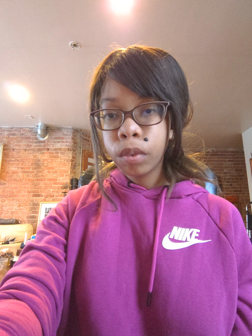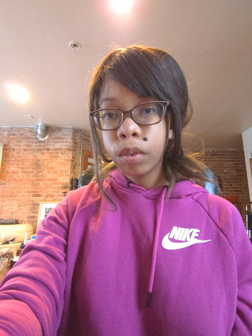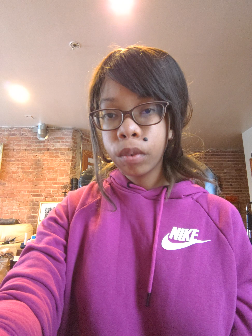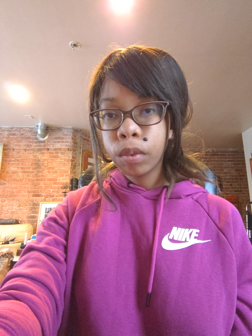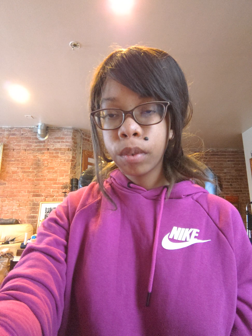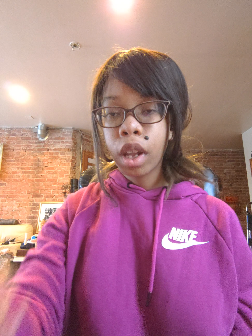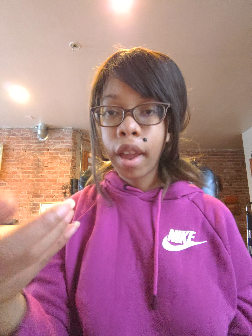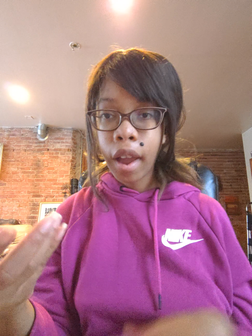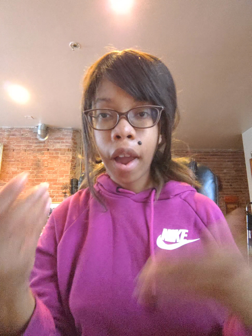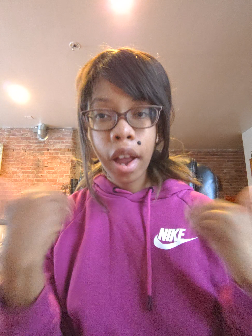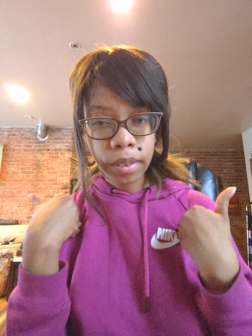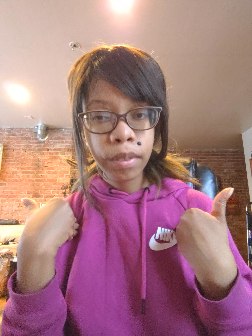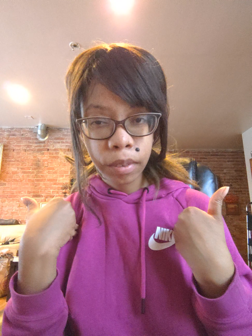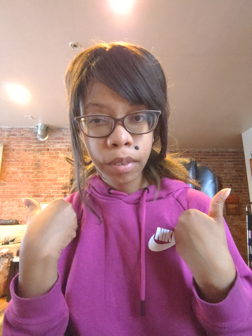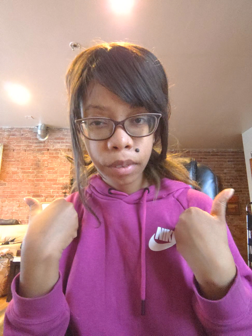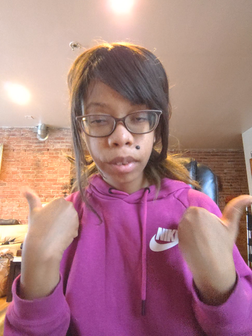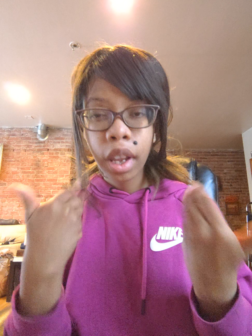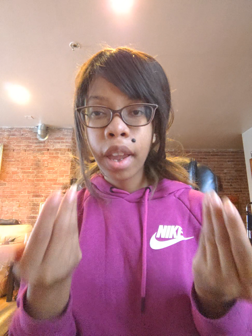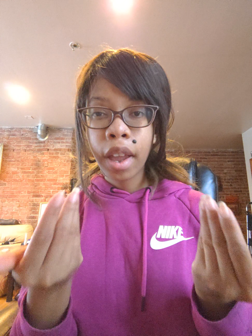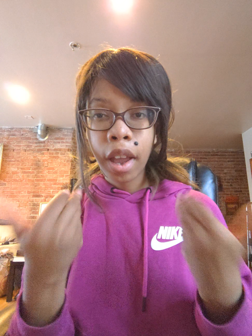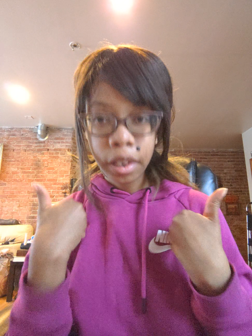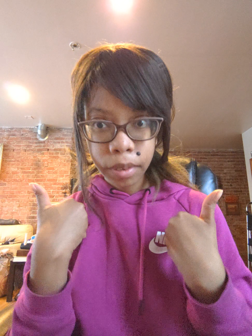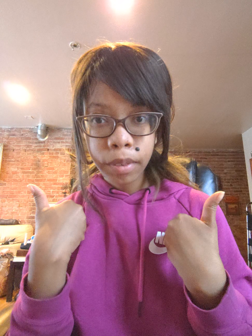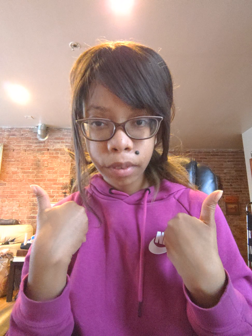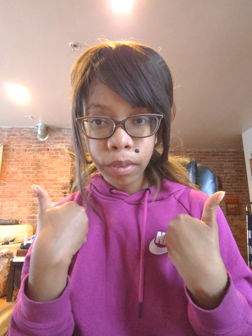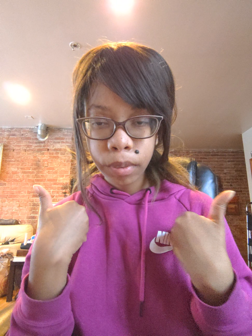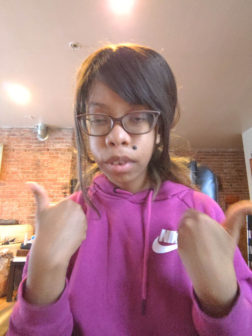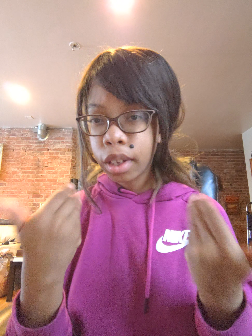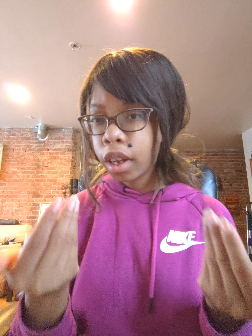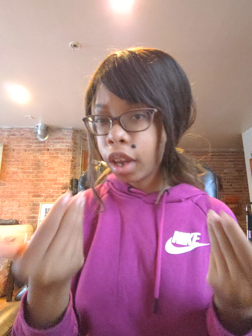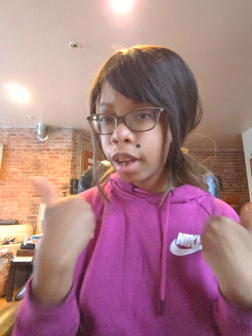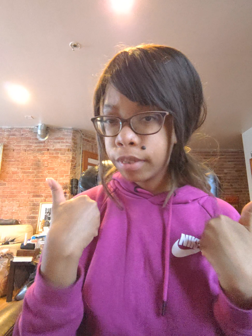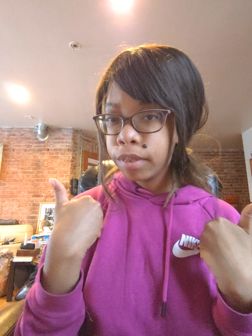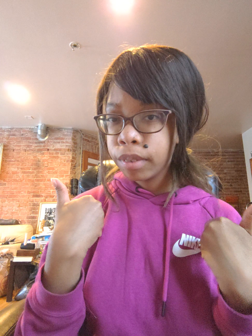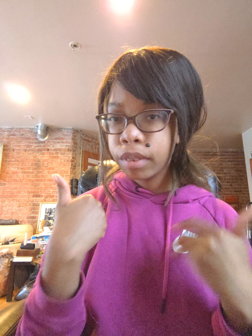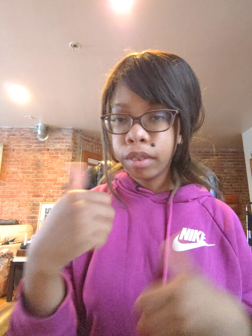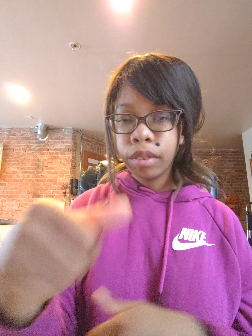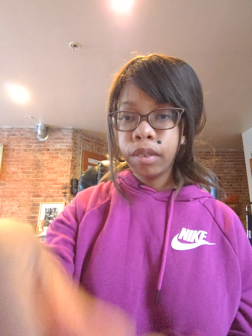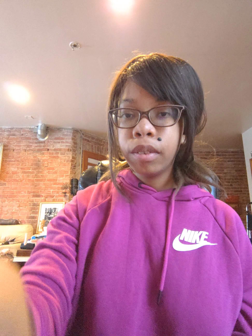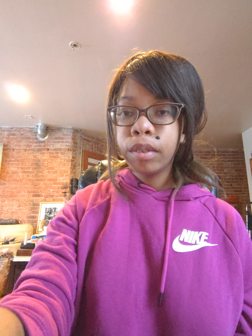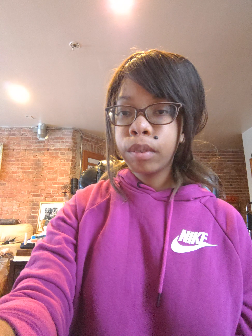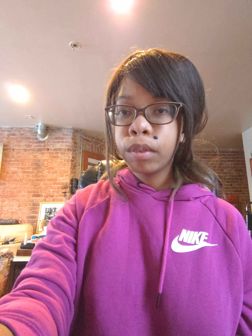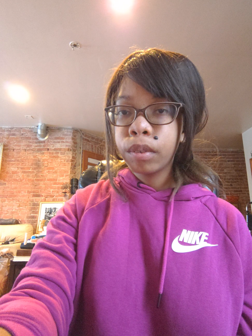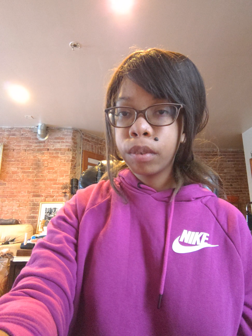have